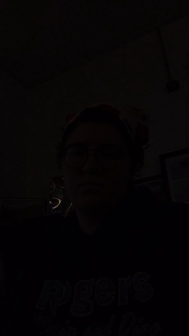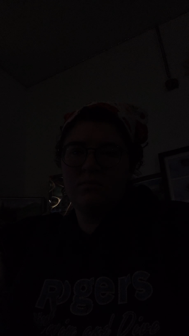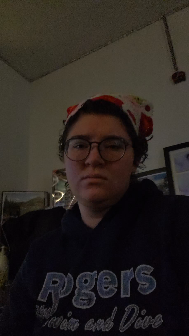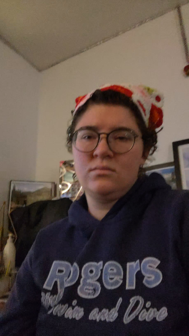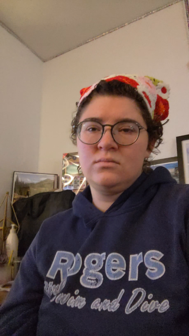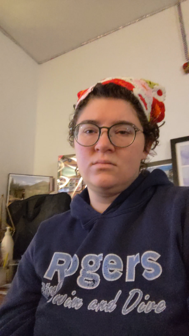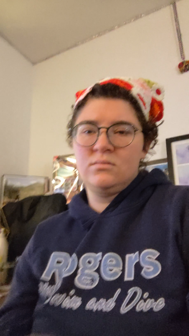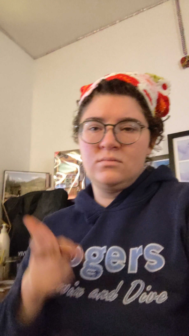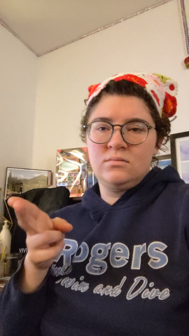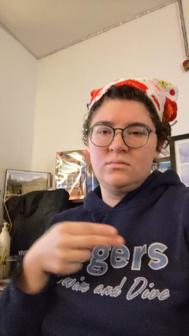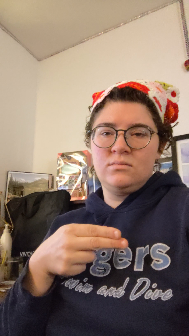belt